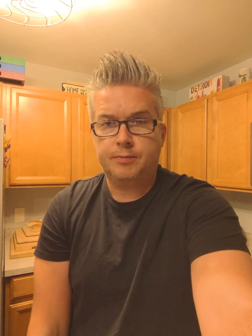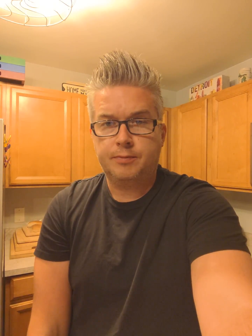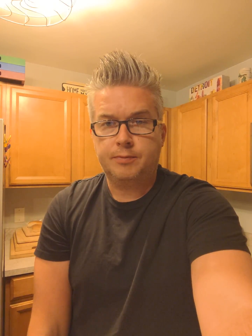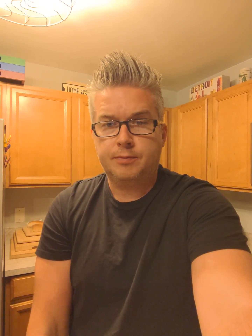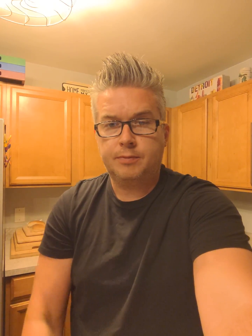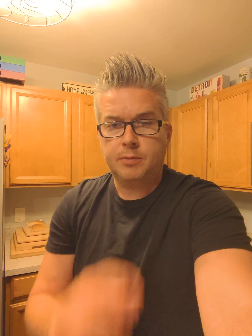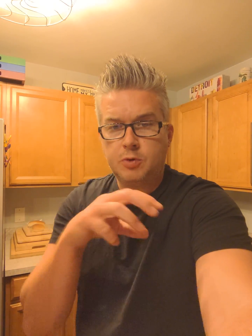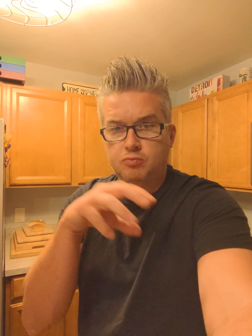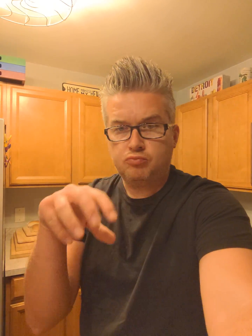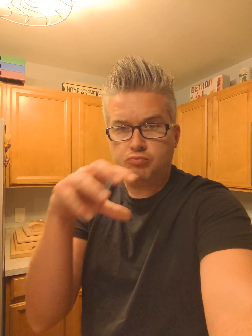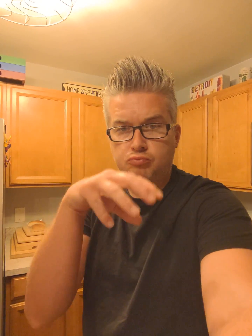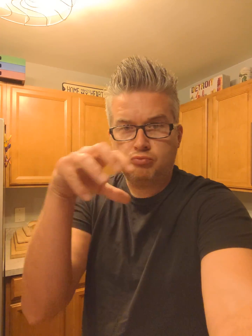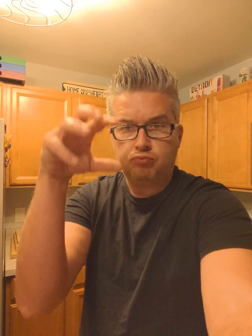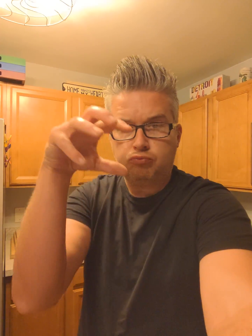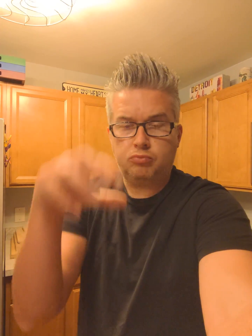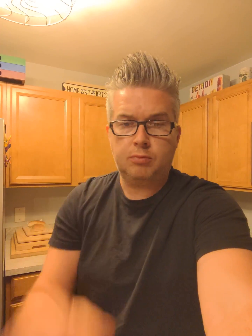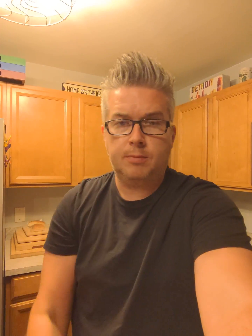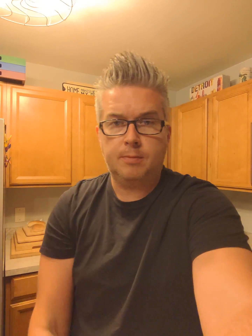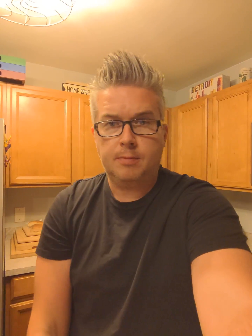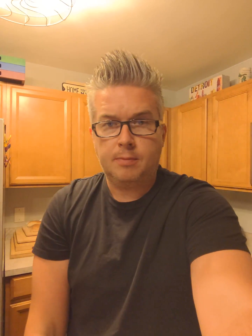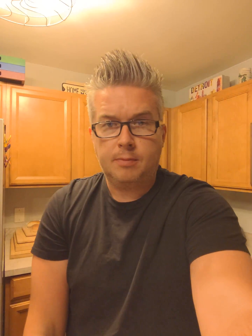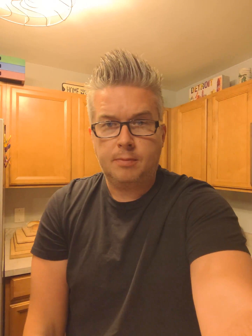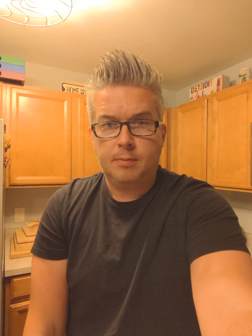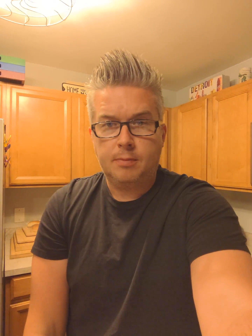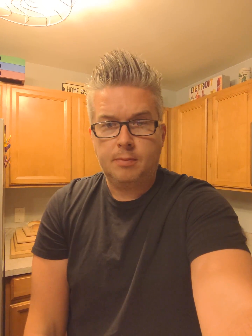block